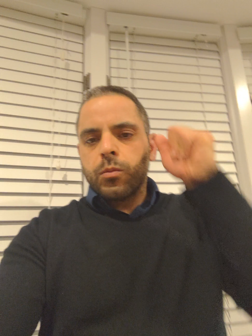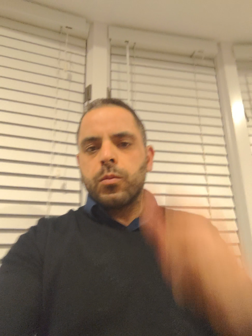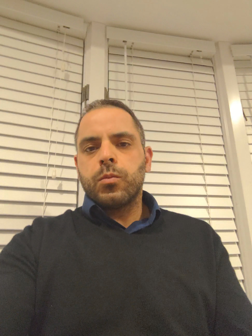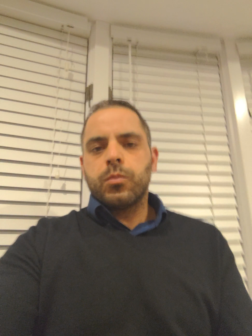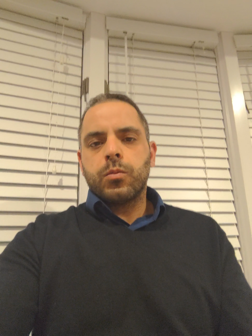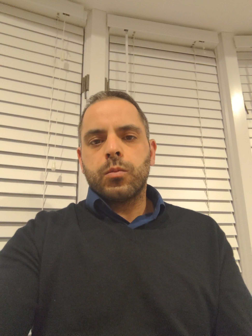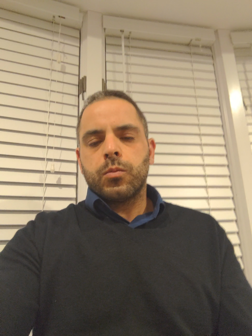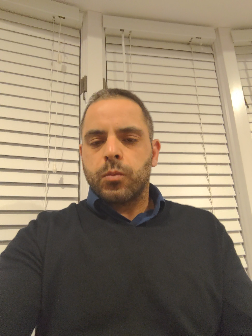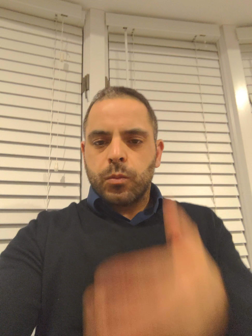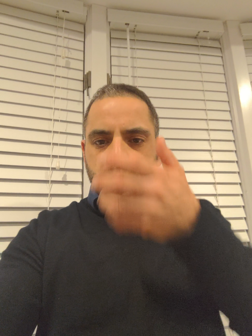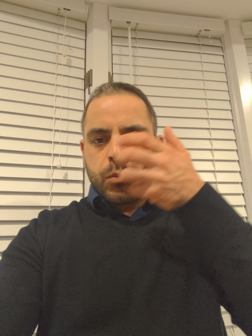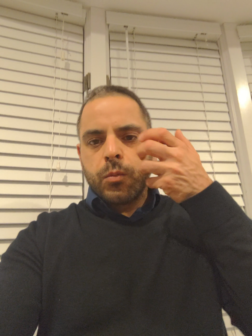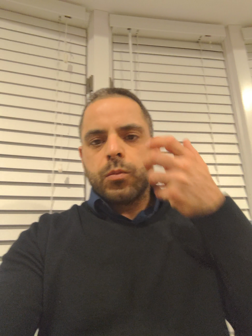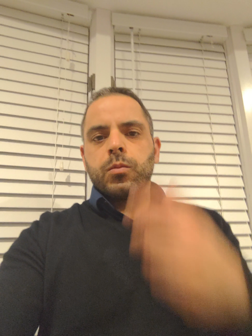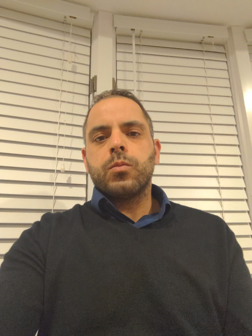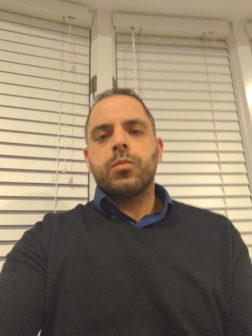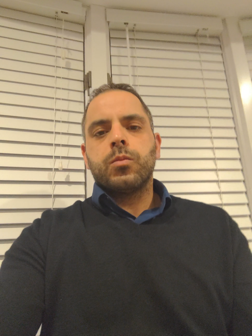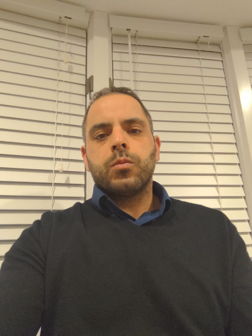tiger